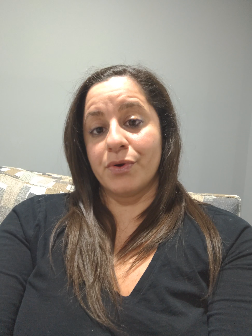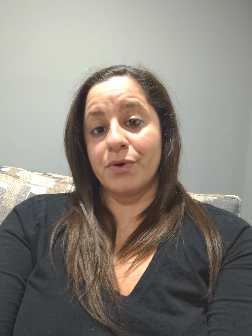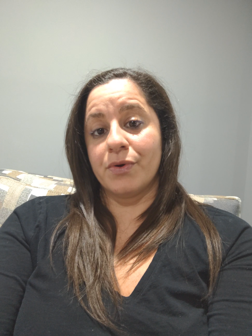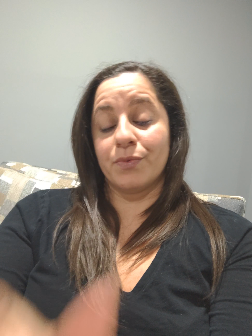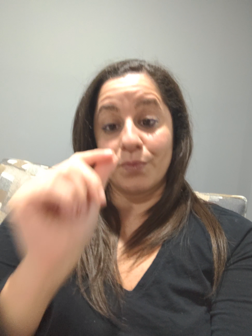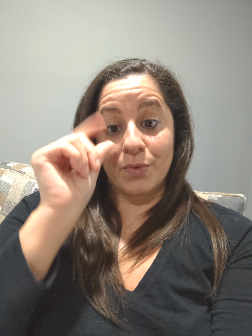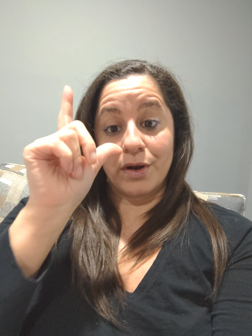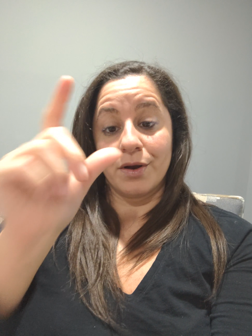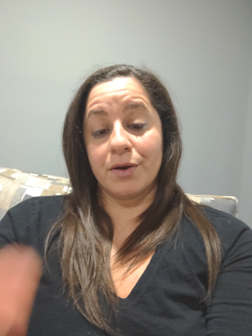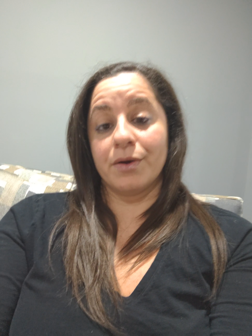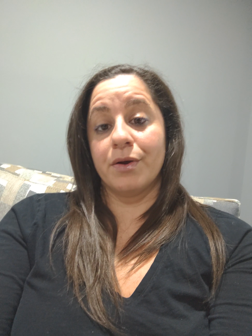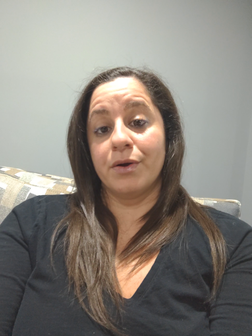awake